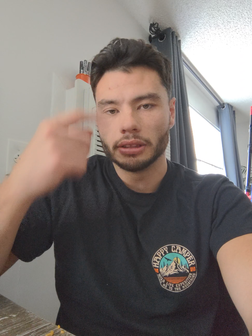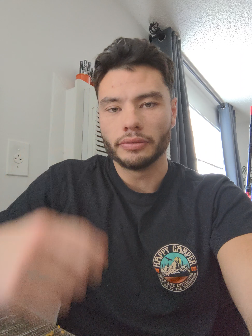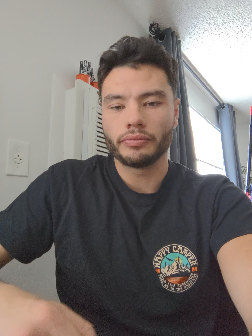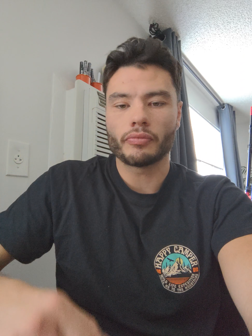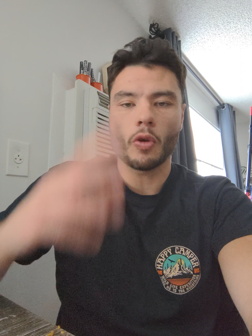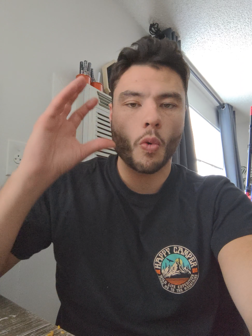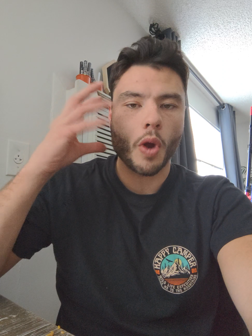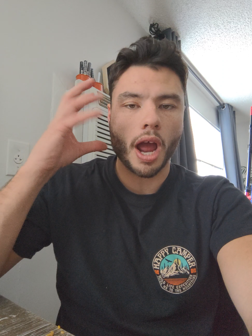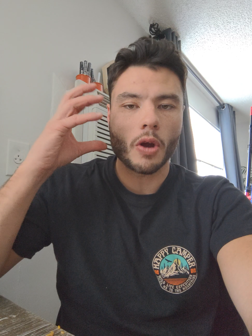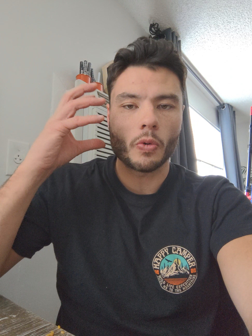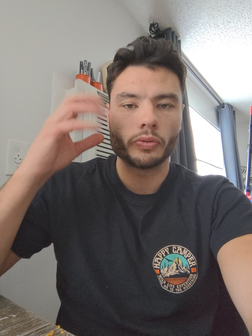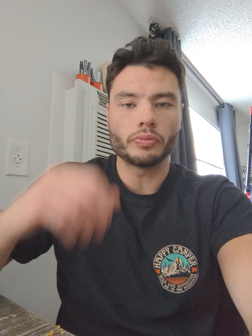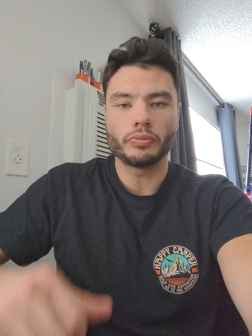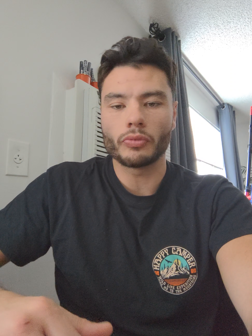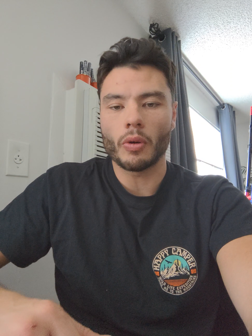radio